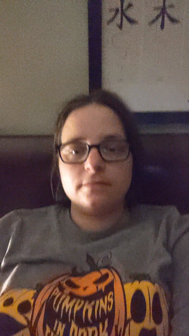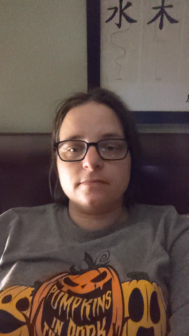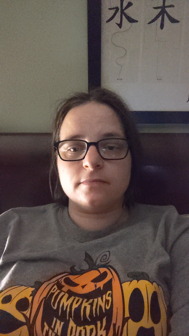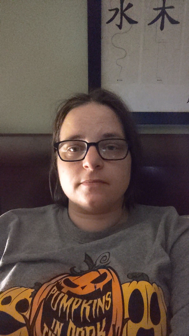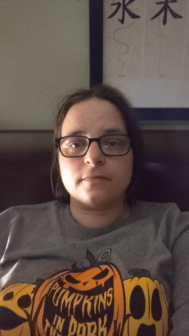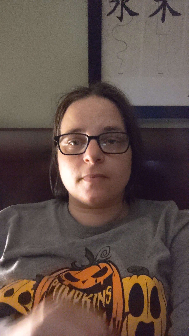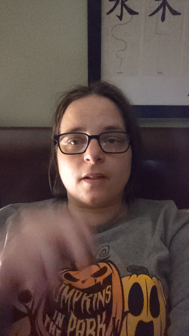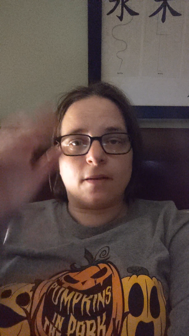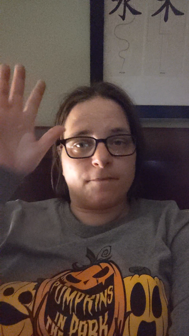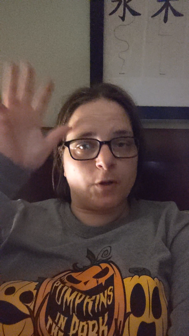moose